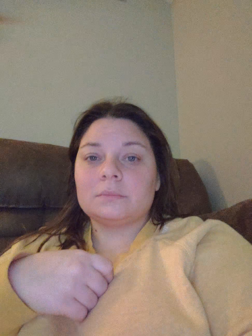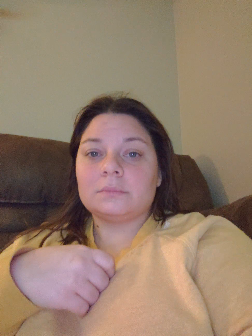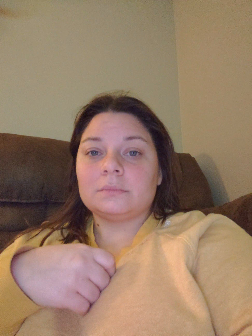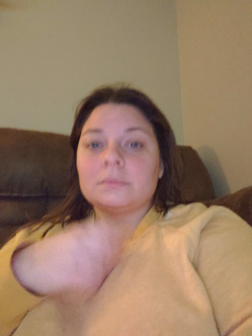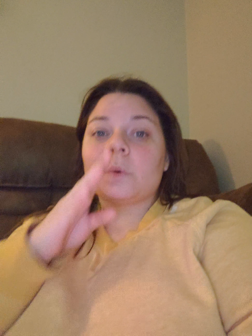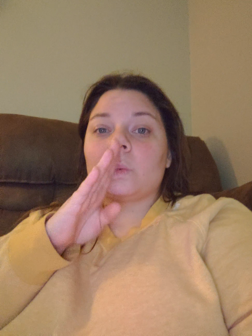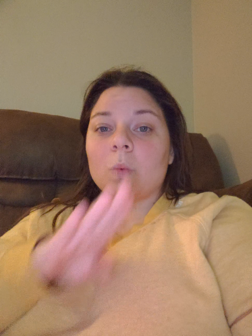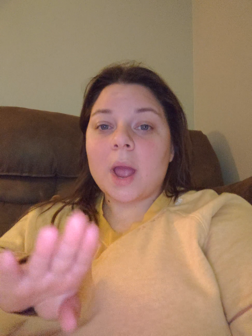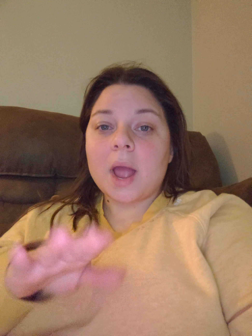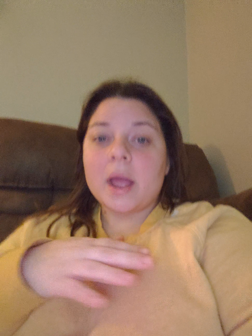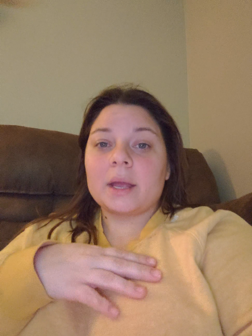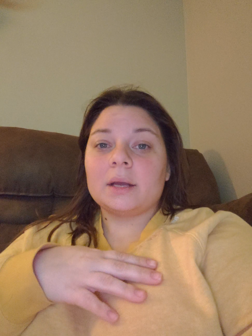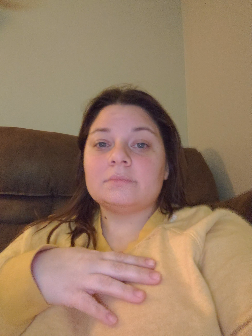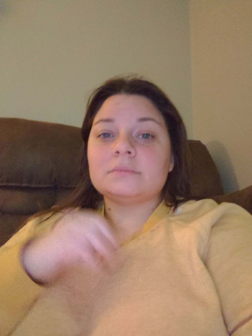quiet